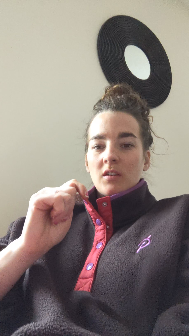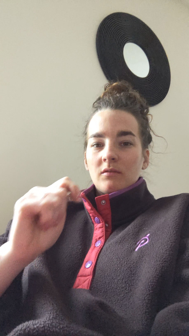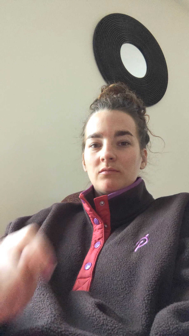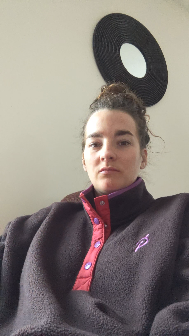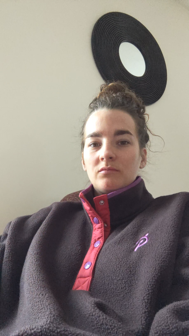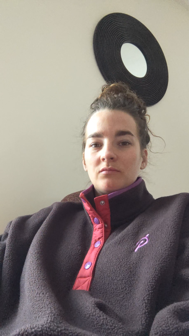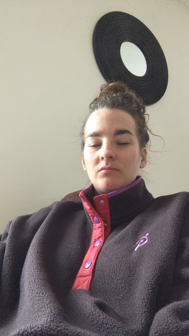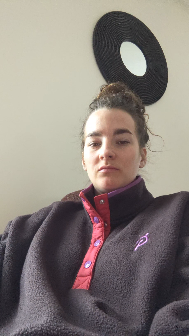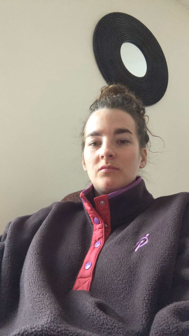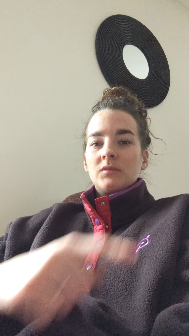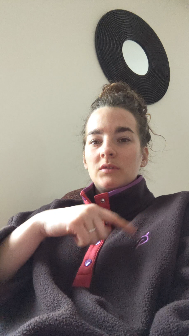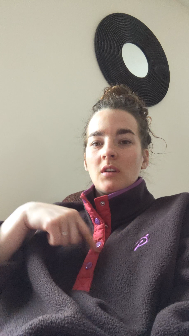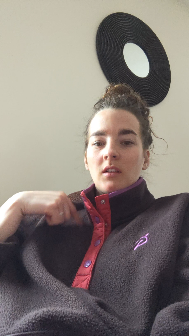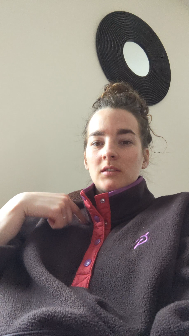necklace